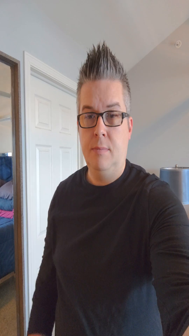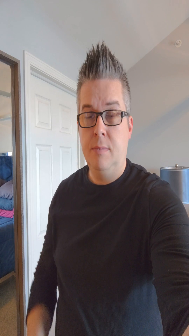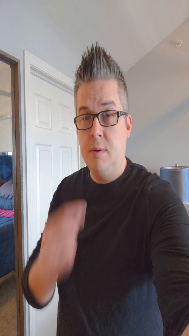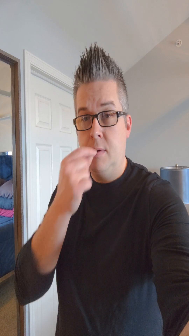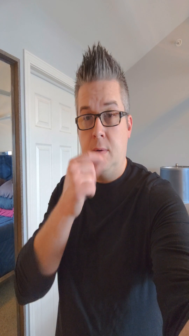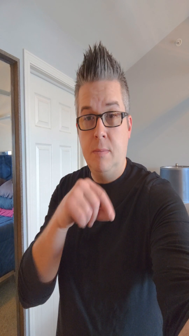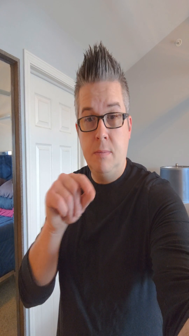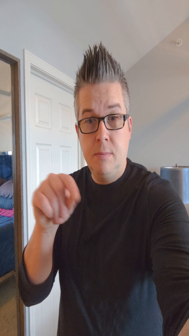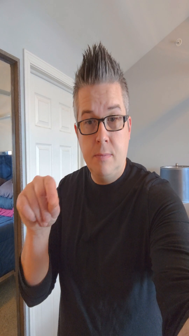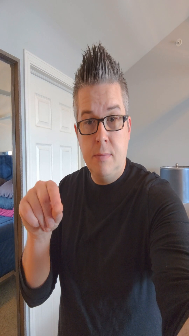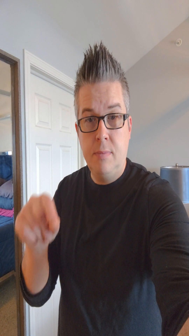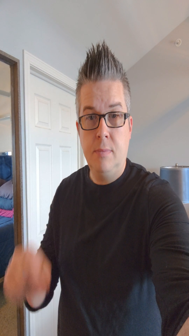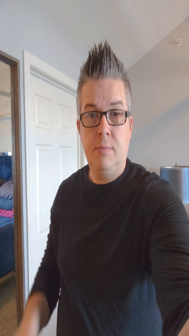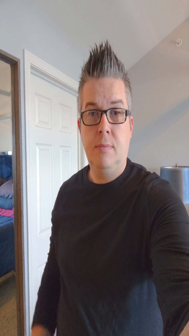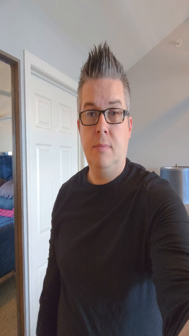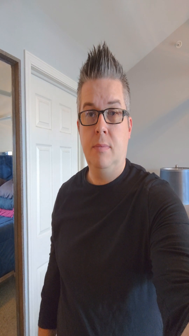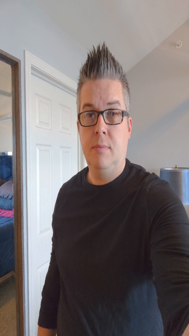pencil